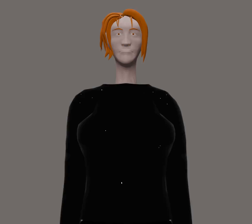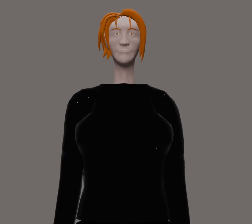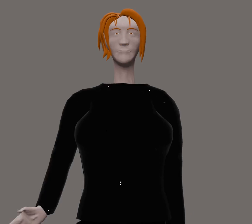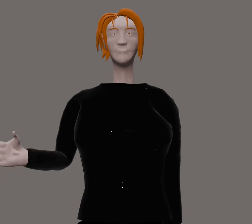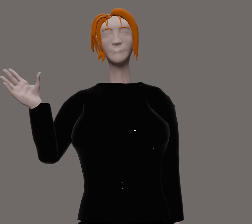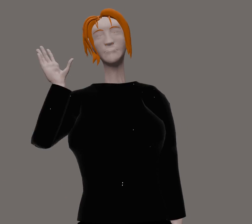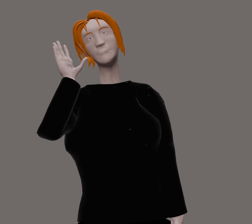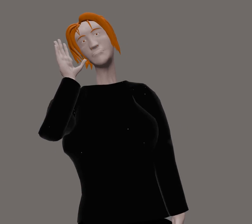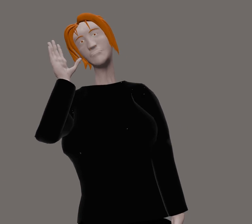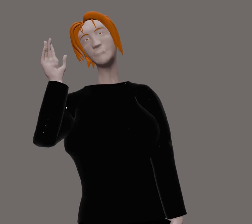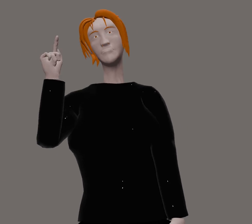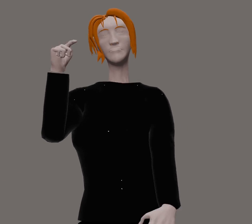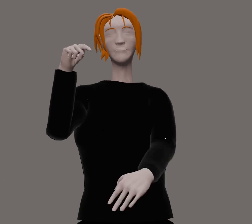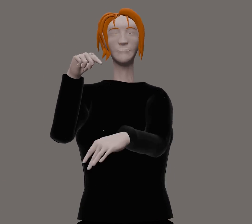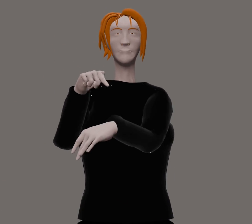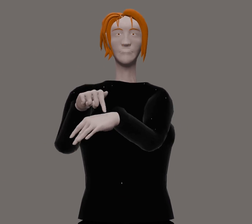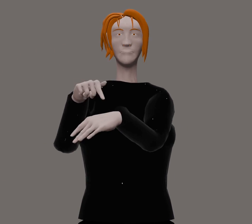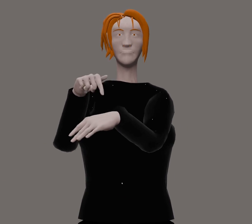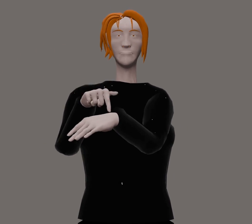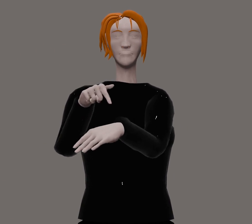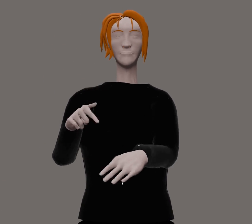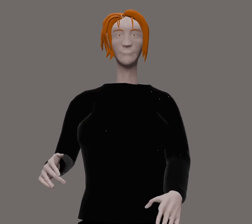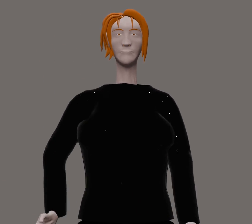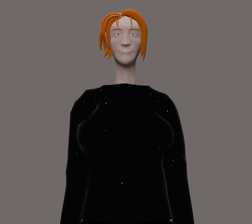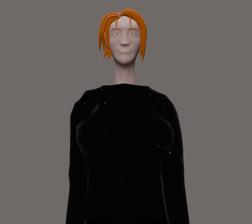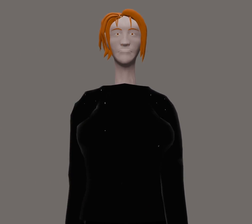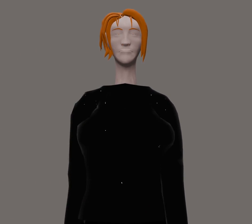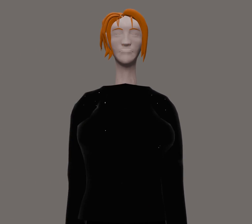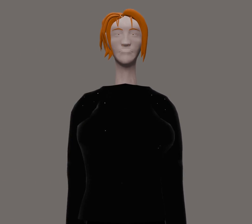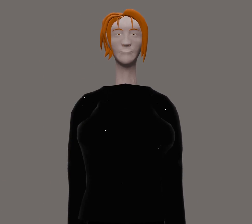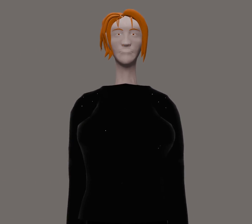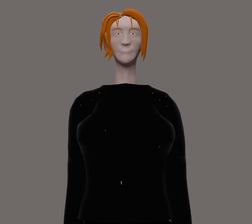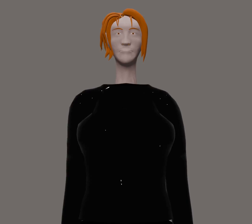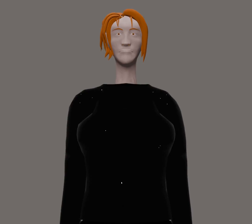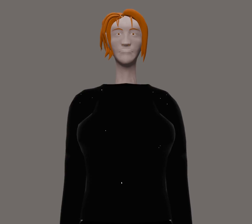Bedtime